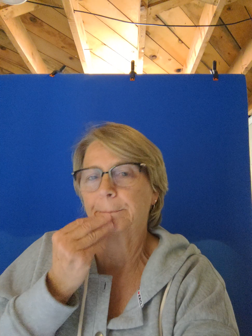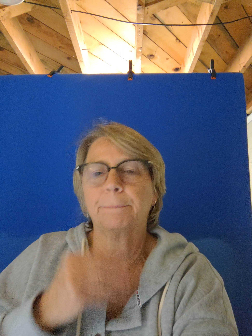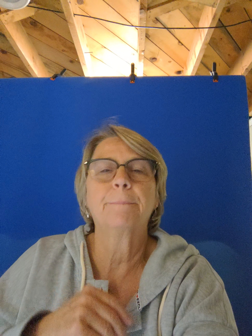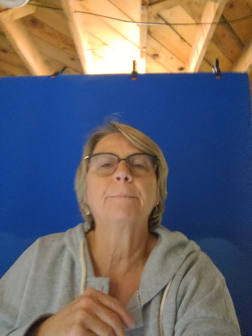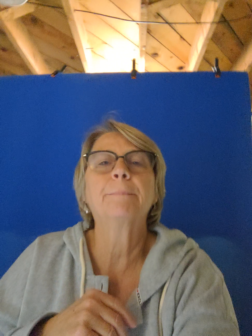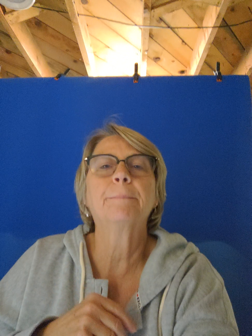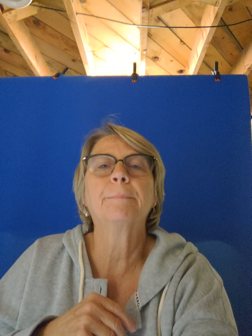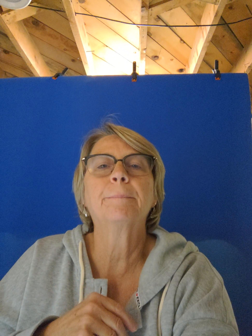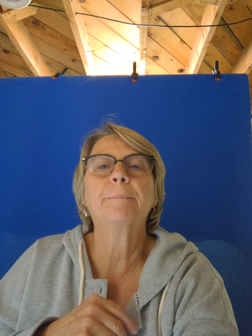sleep